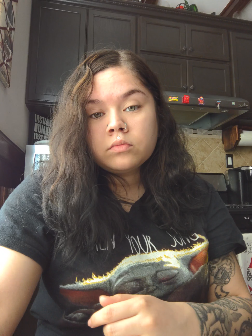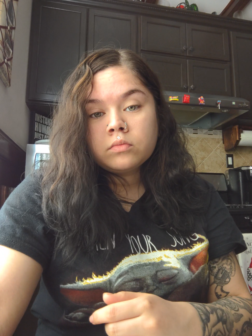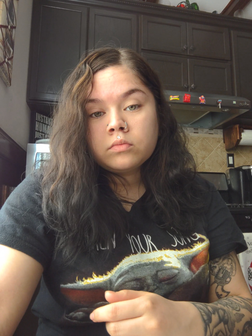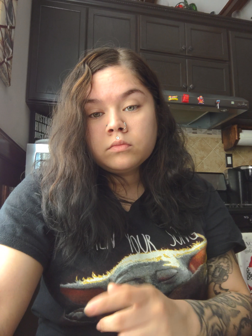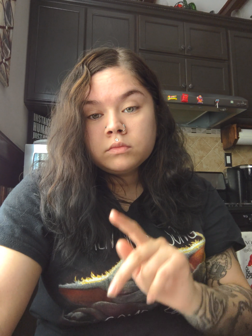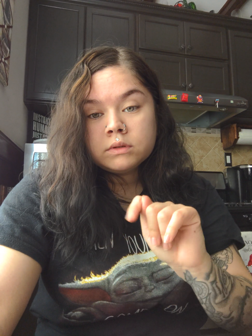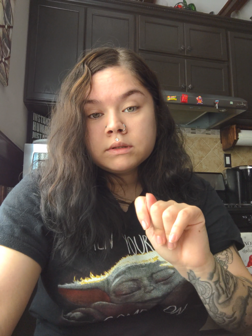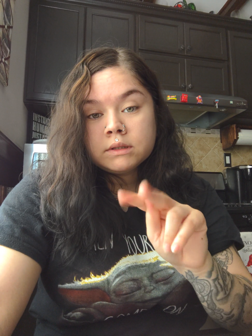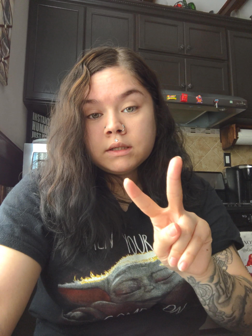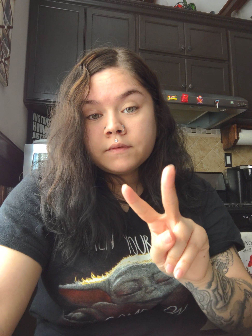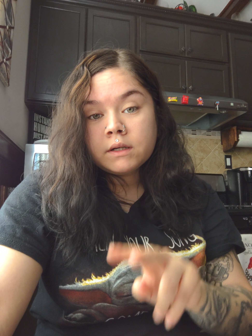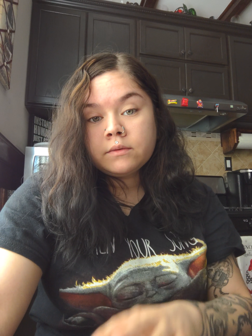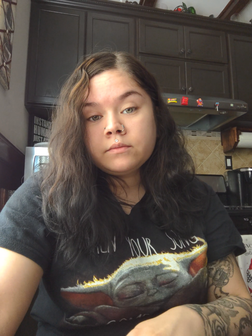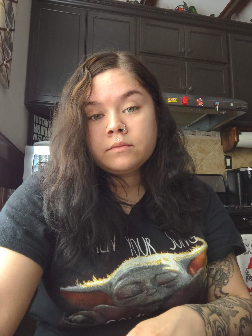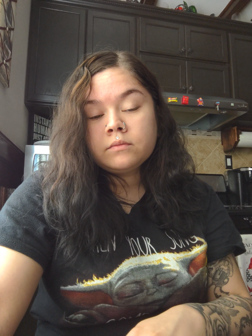TV